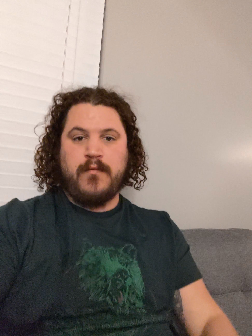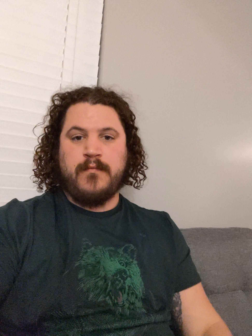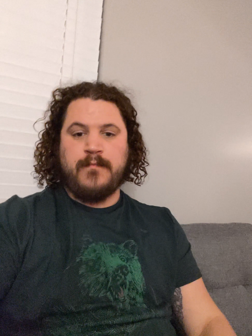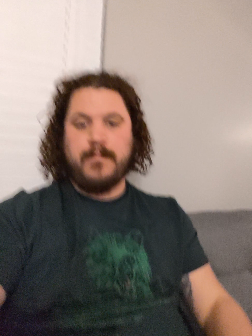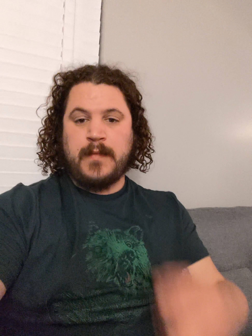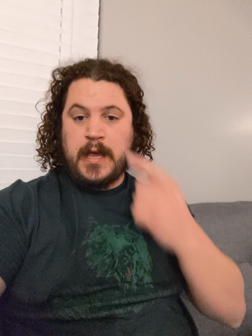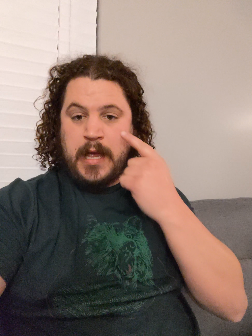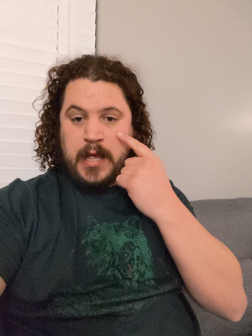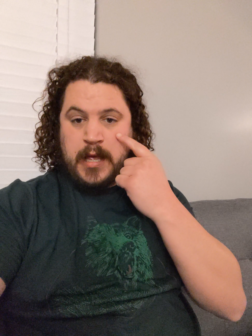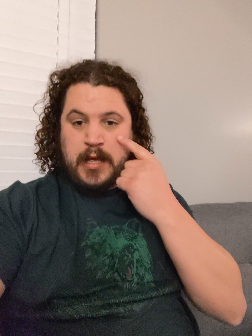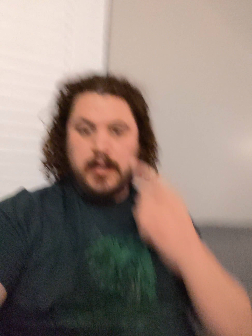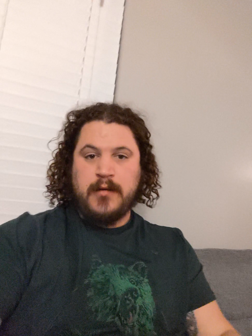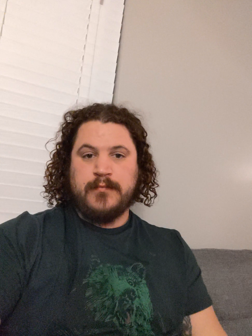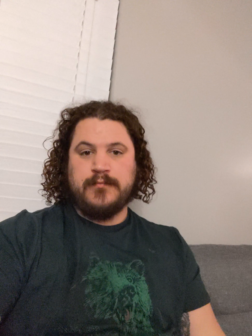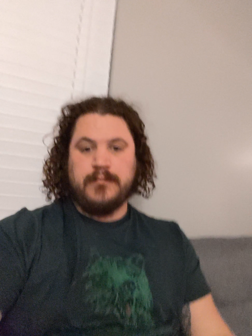eye